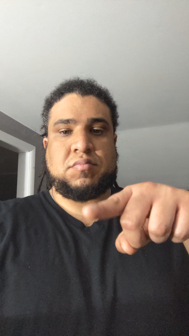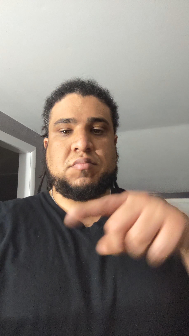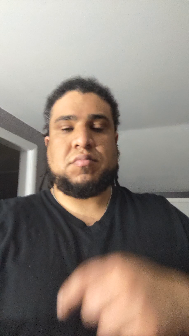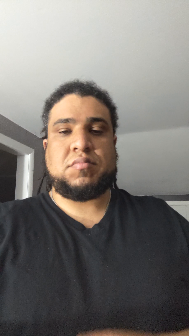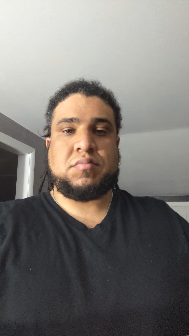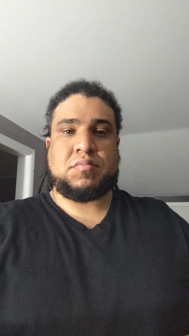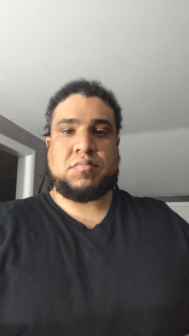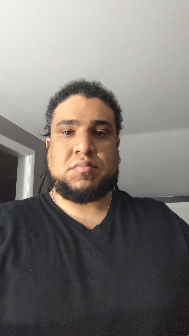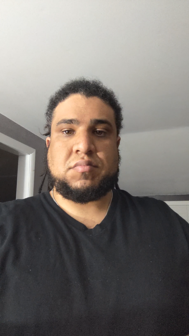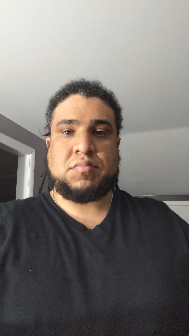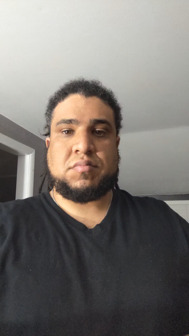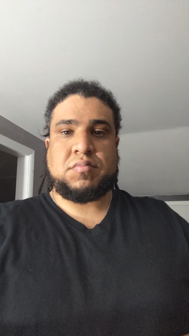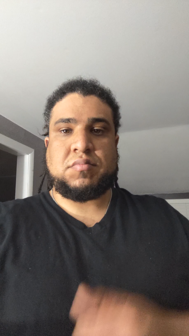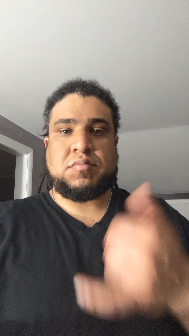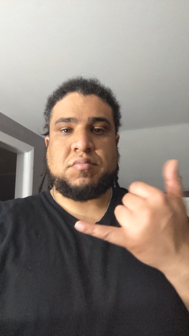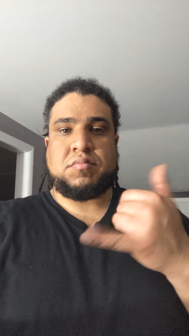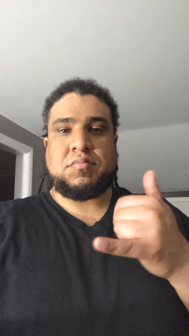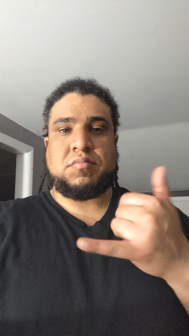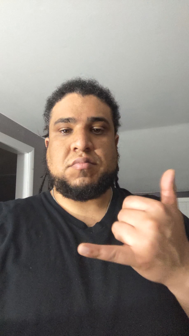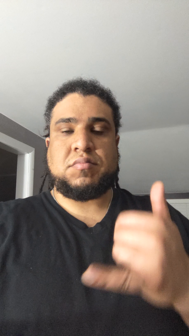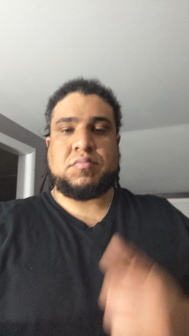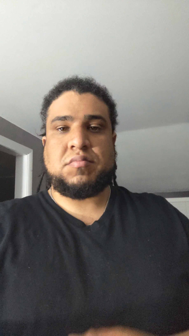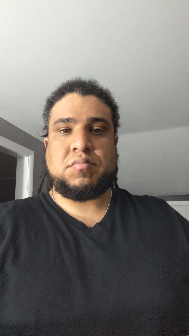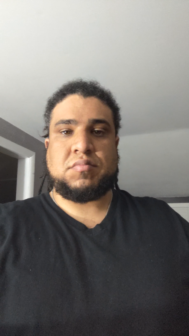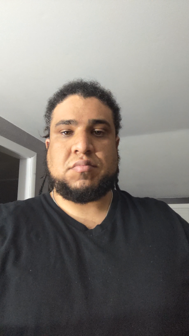party